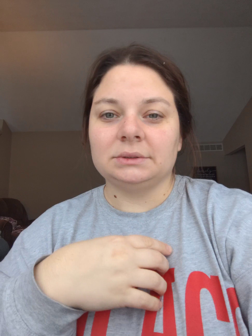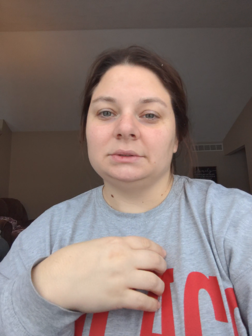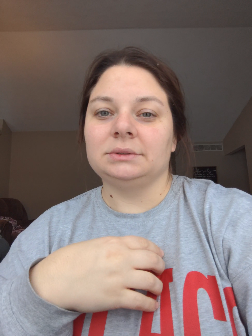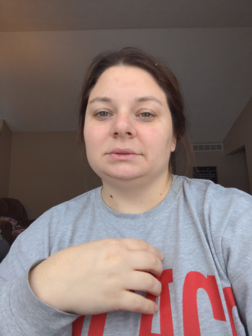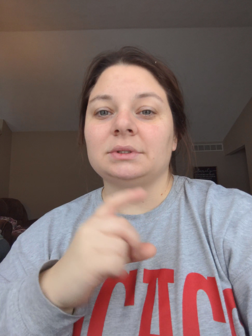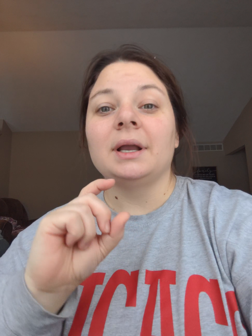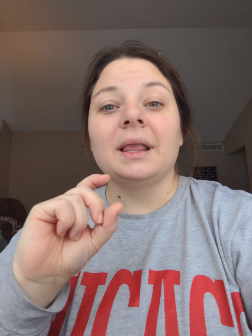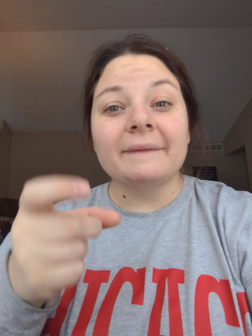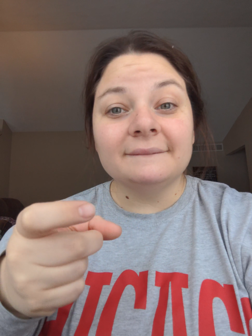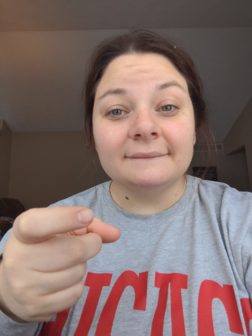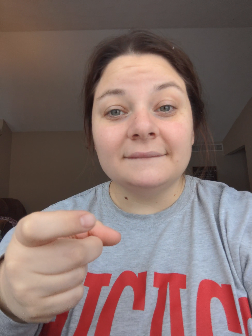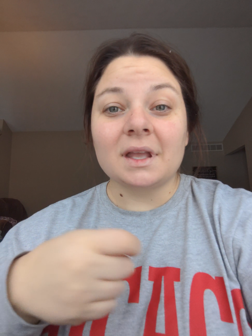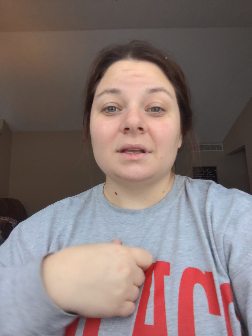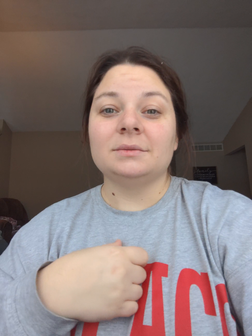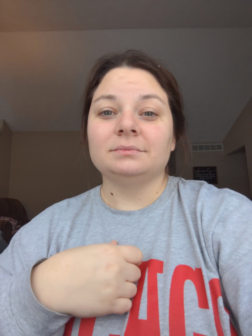gift